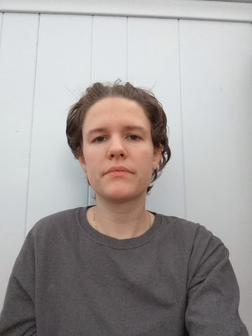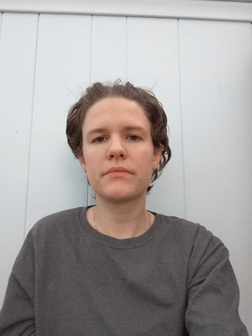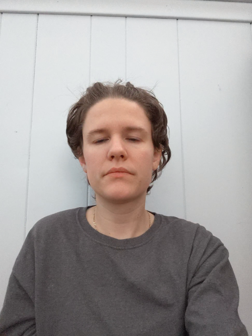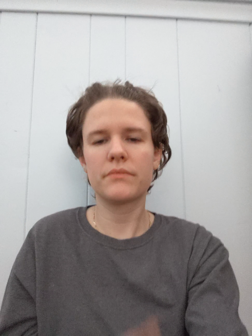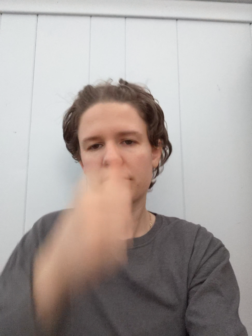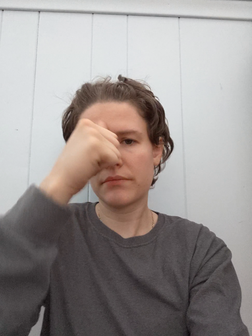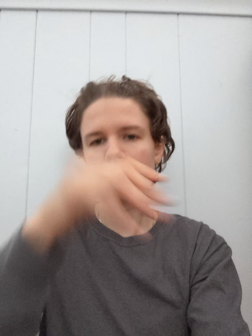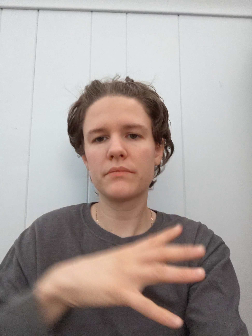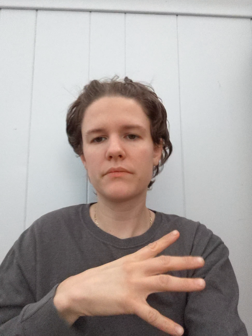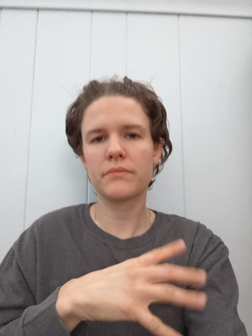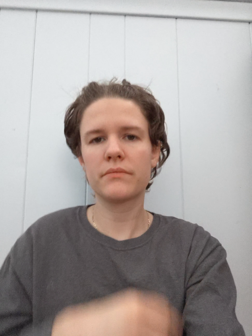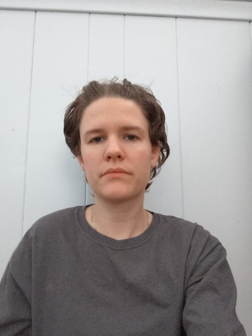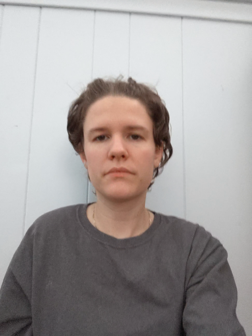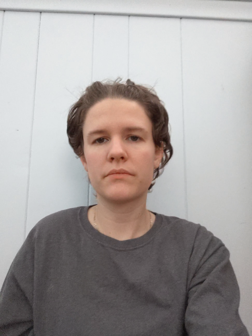man